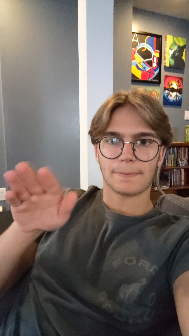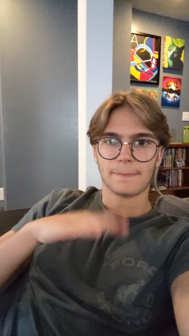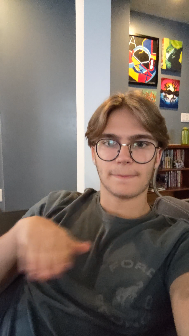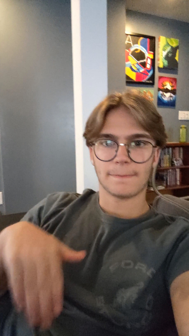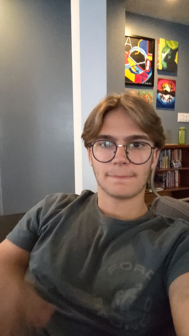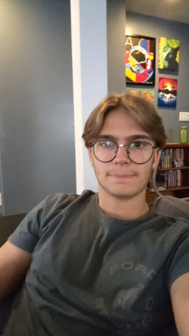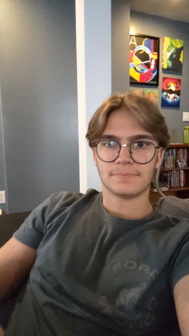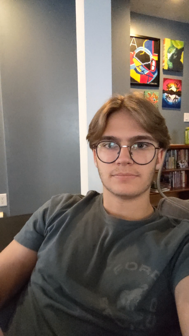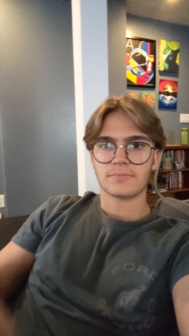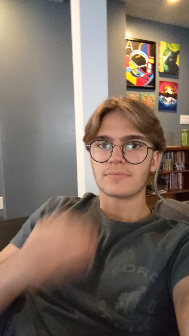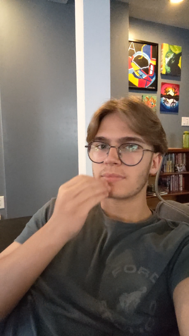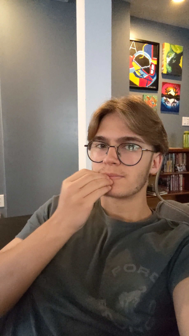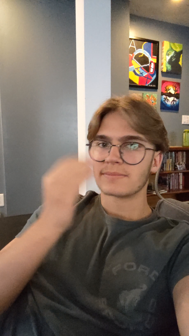breakfast